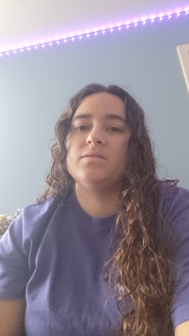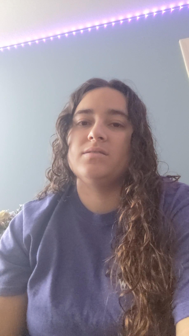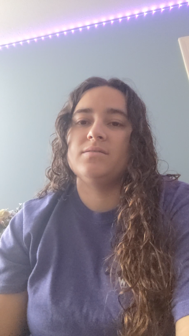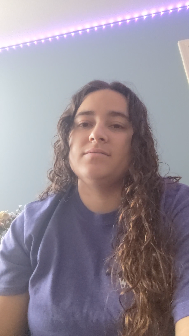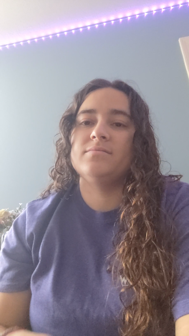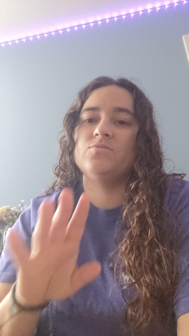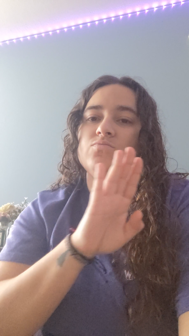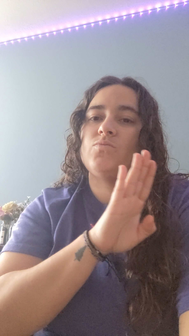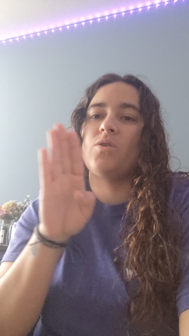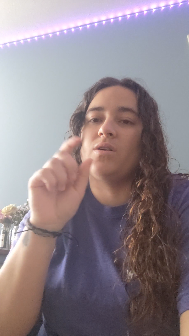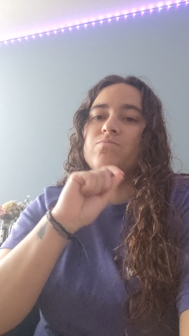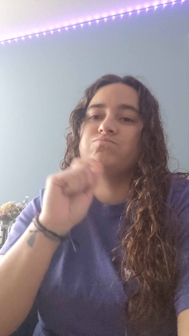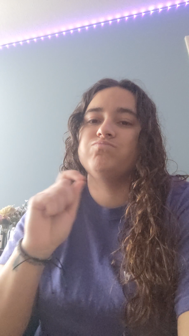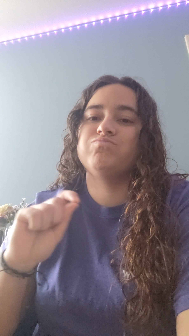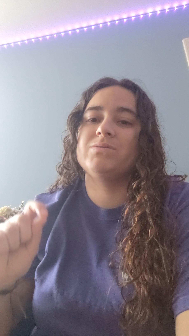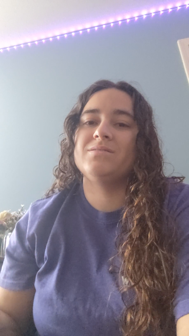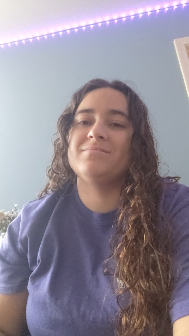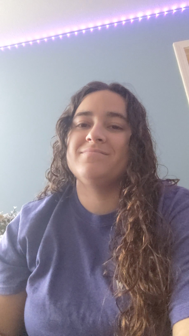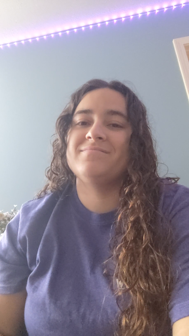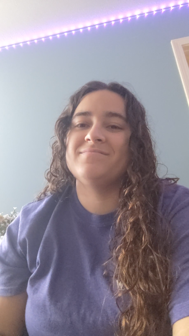chalk